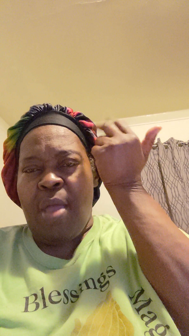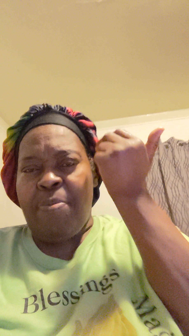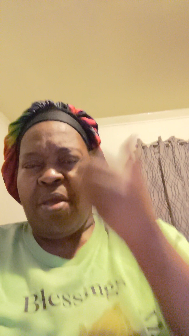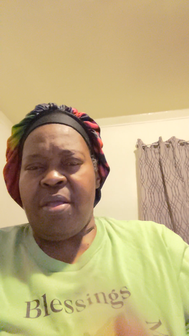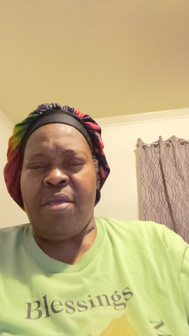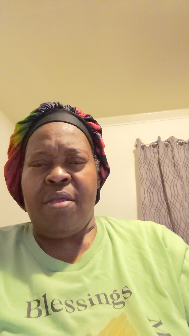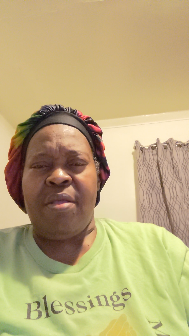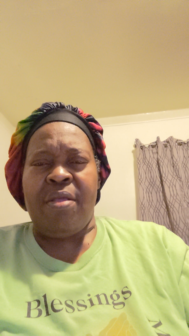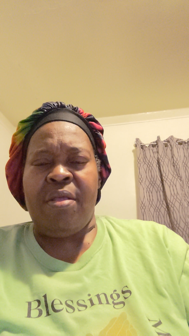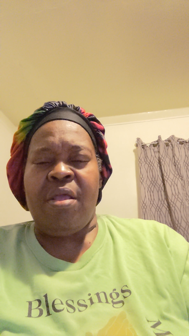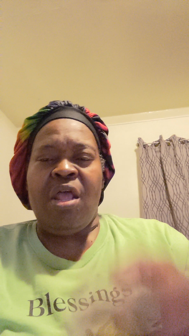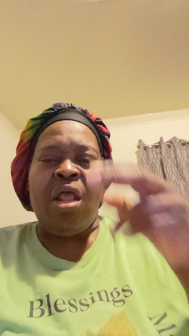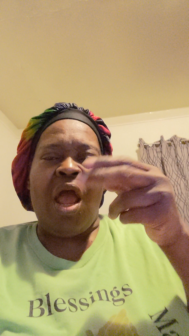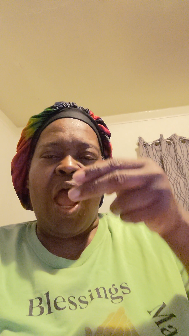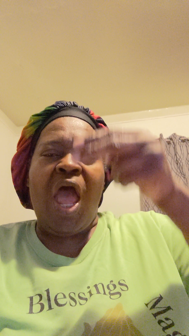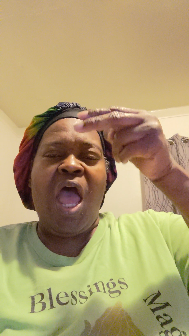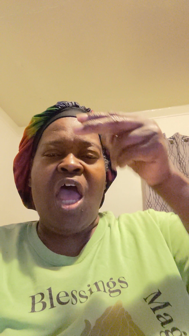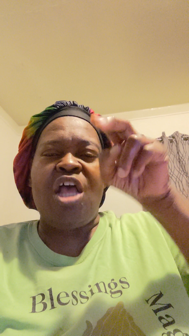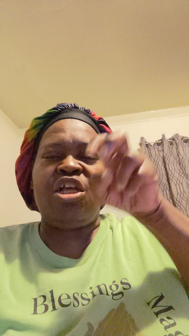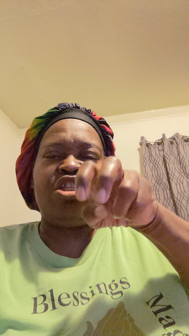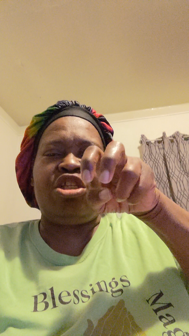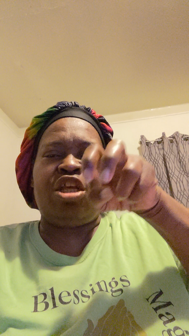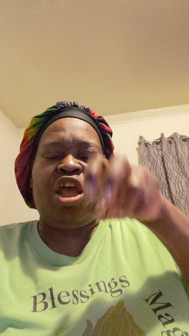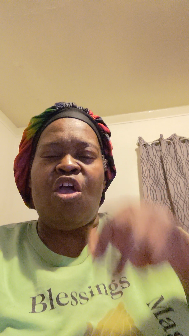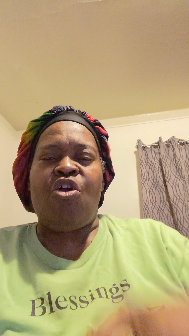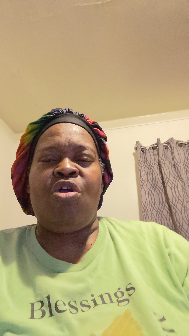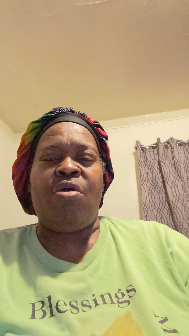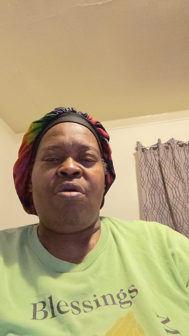high chair